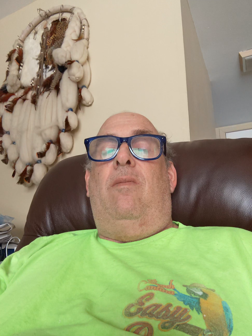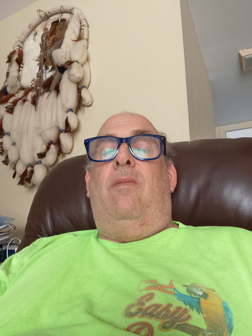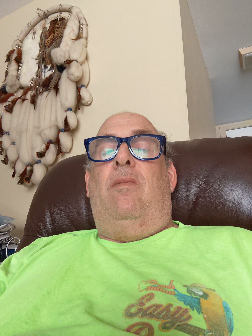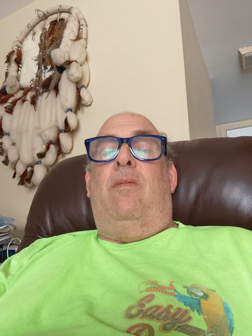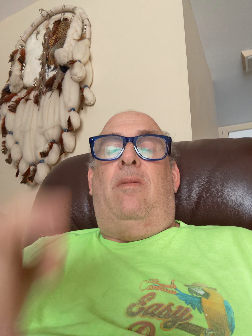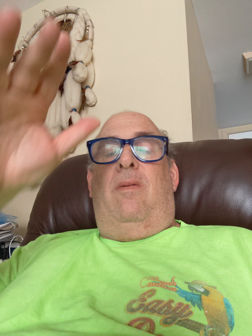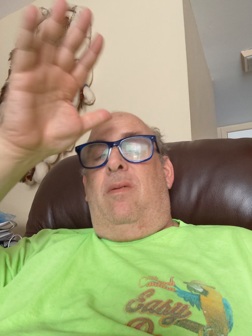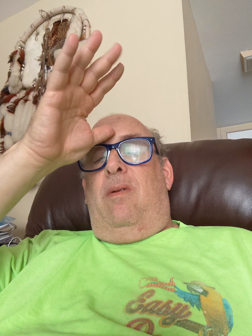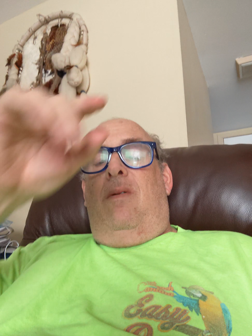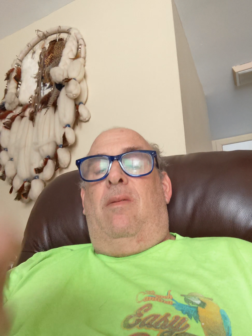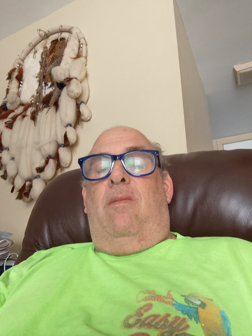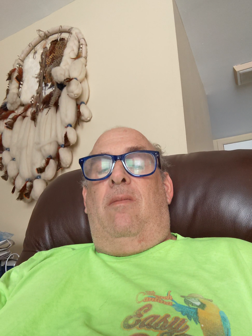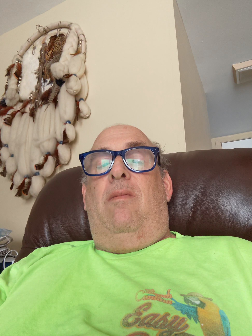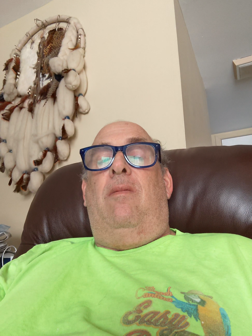dad